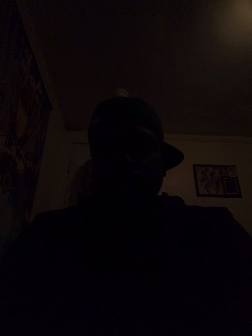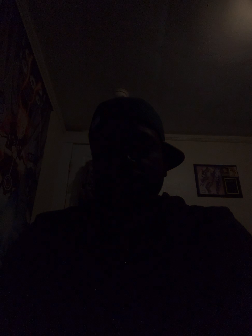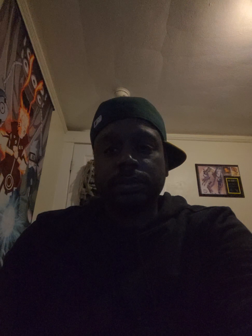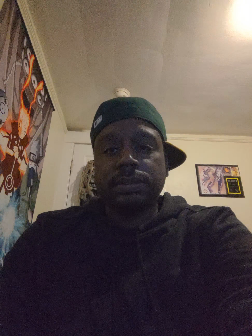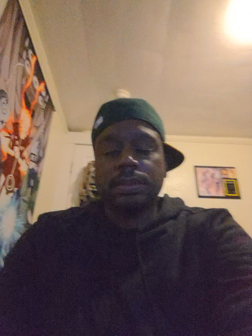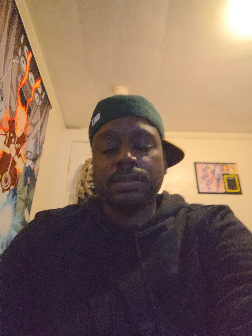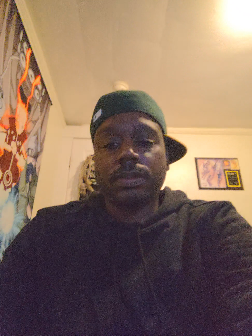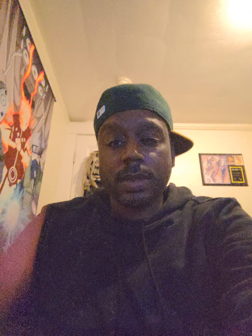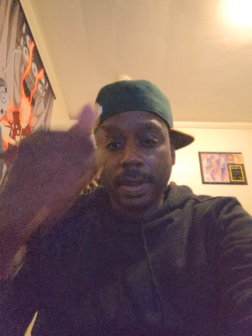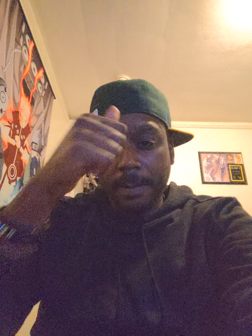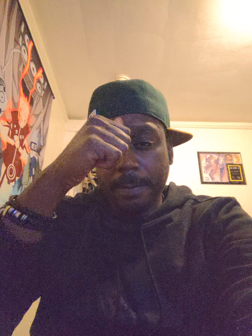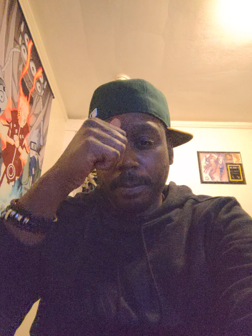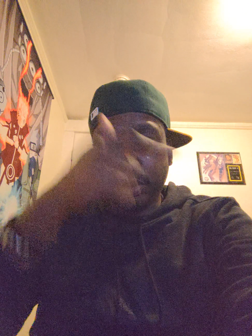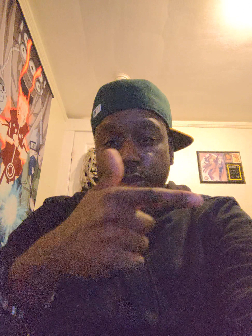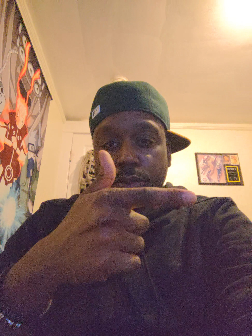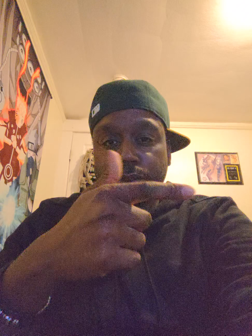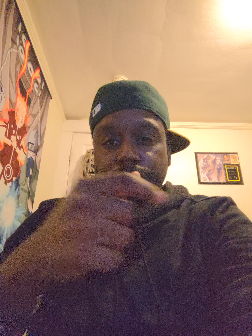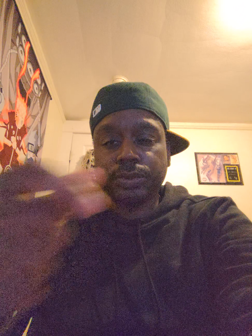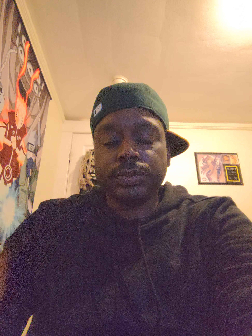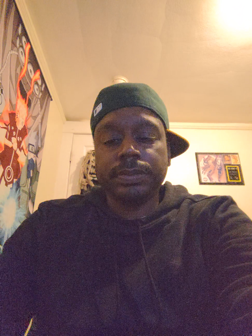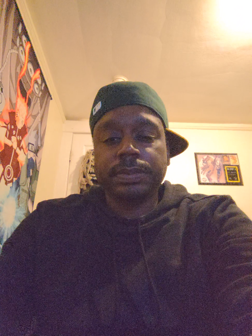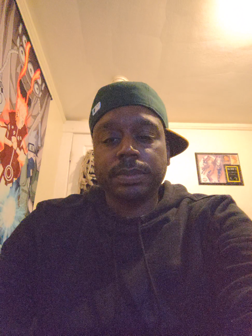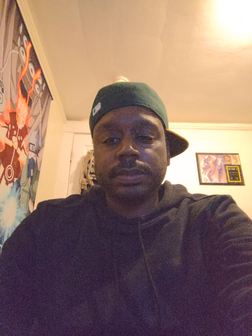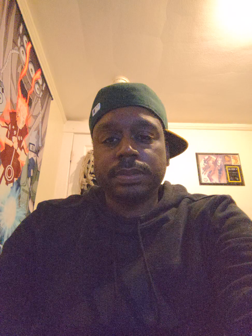brother